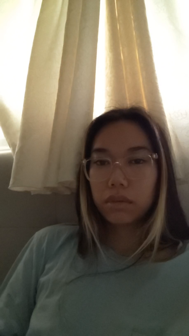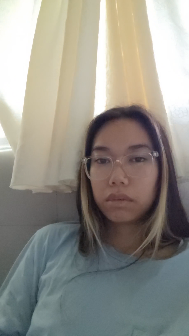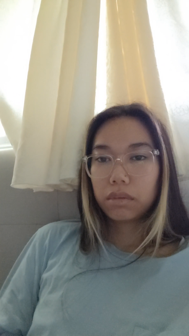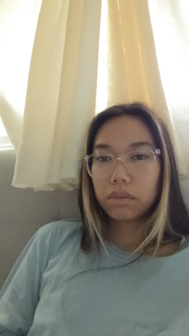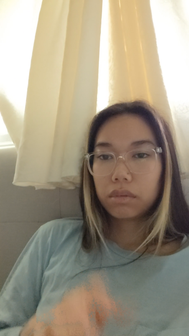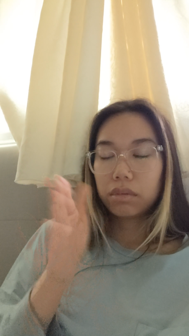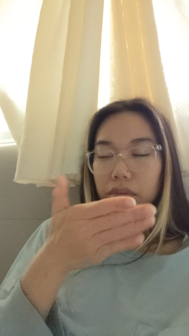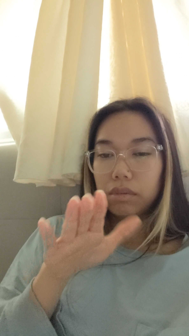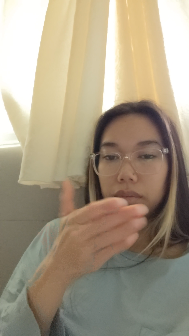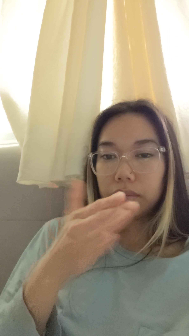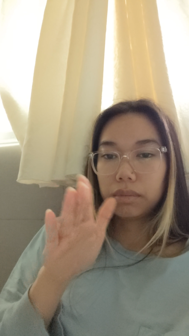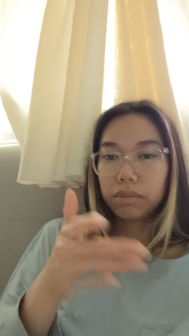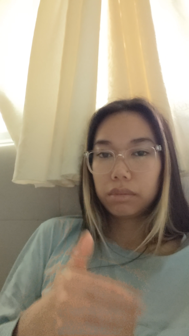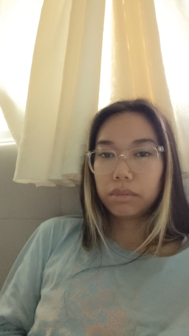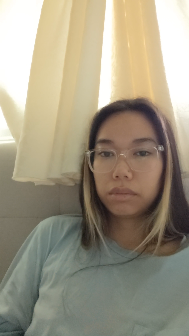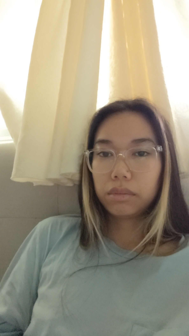share